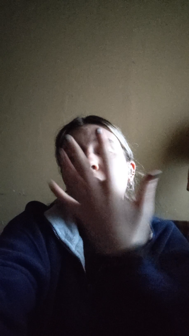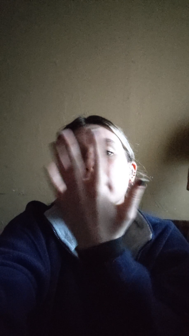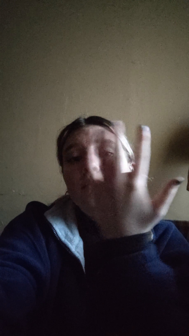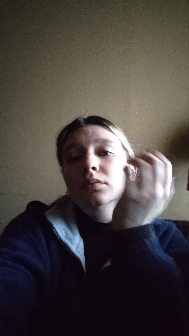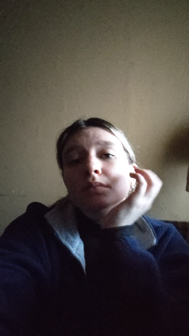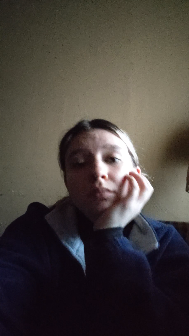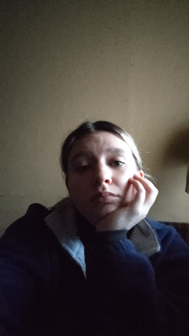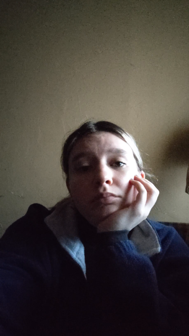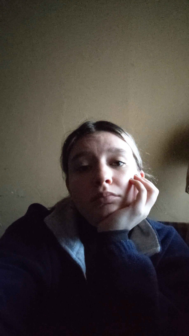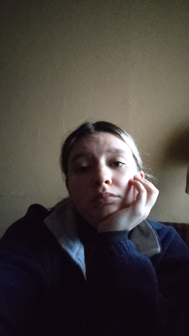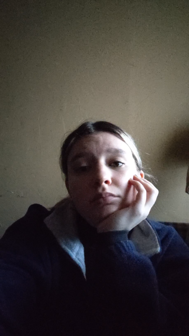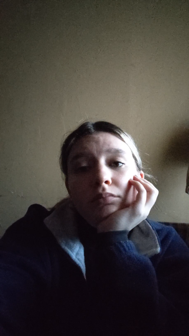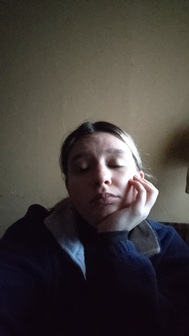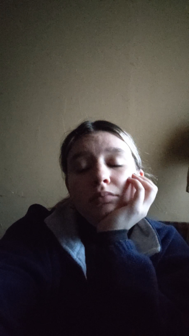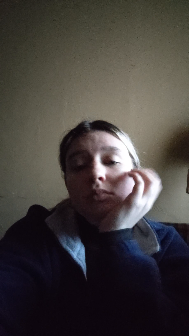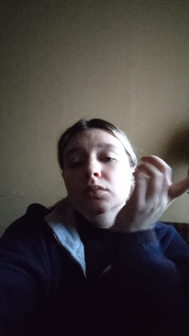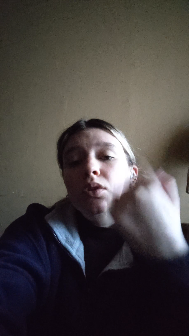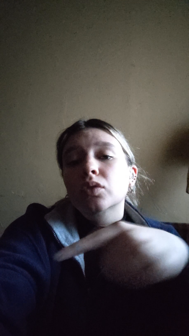around